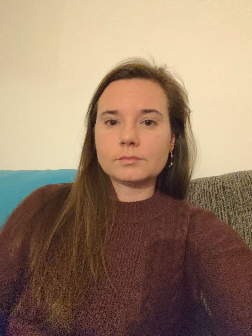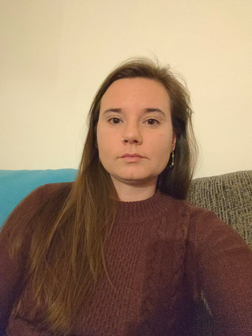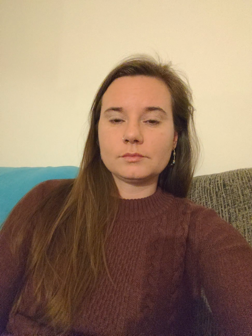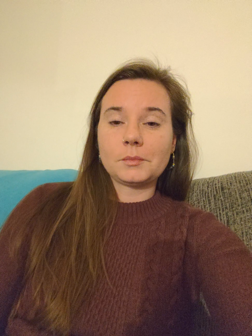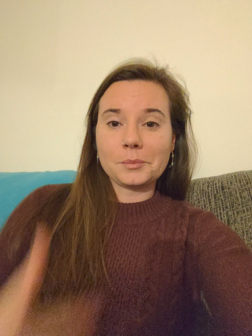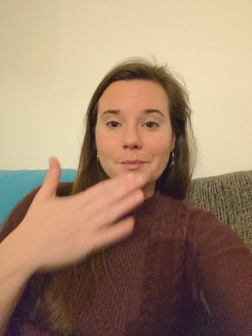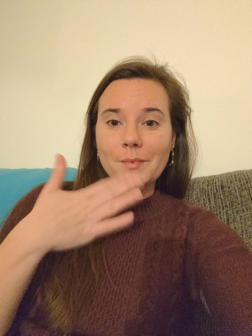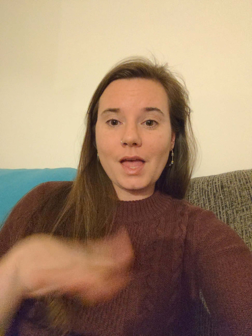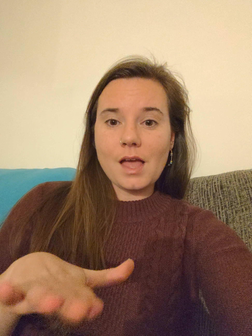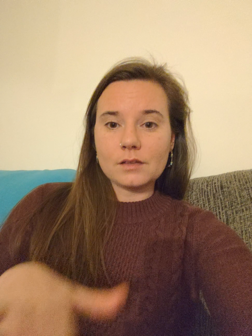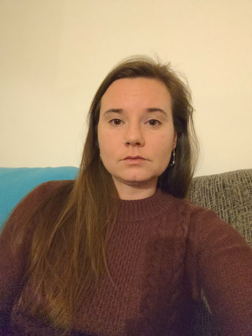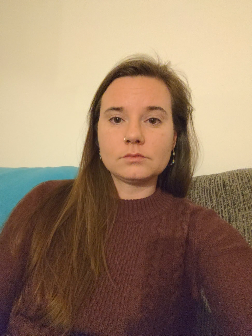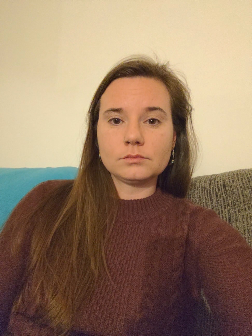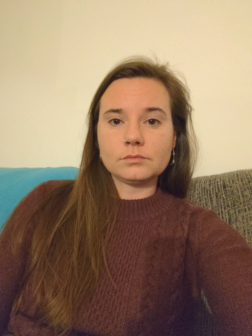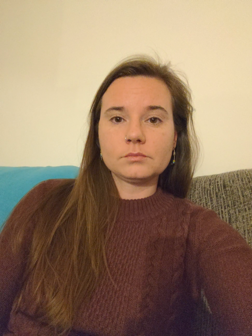bad